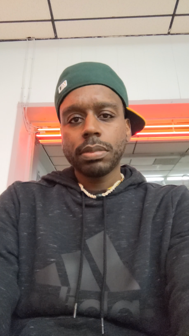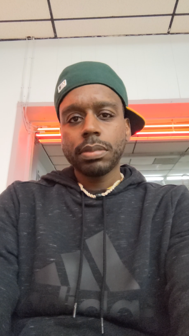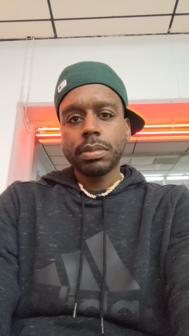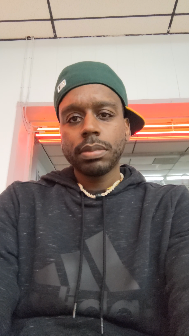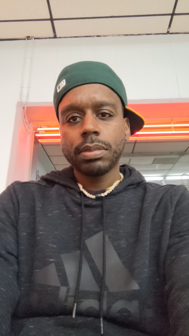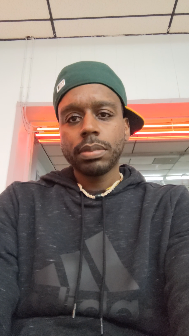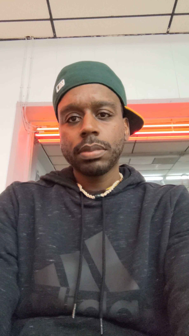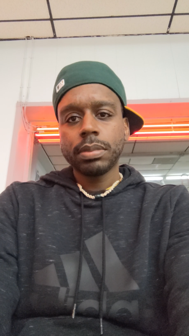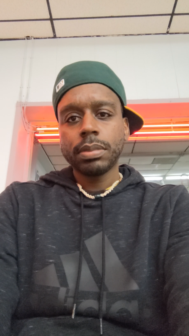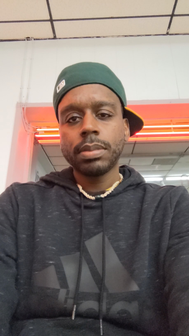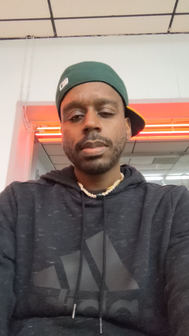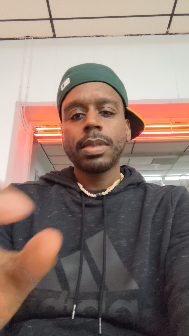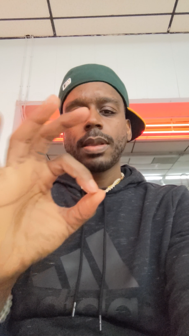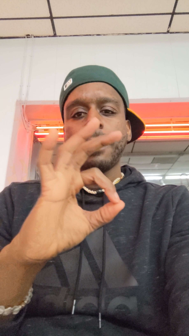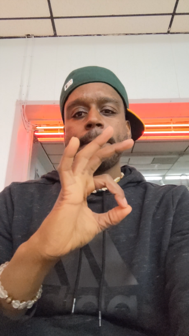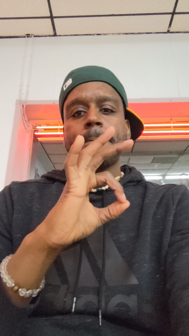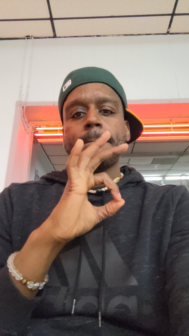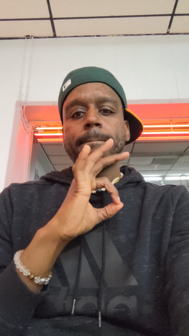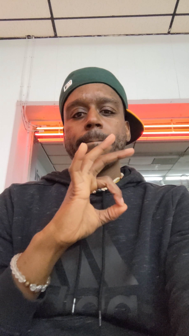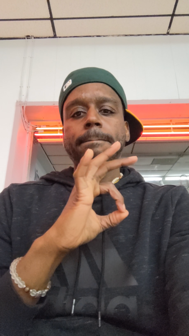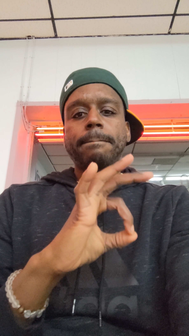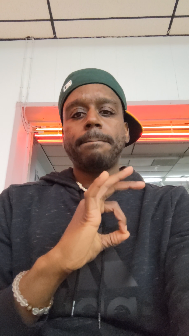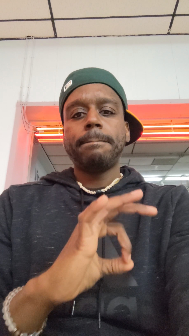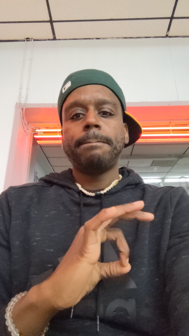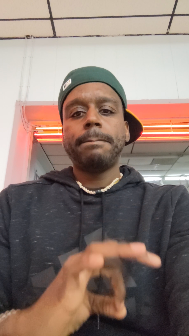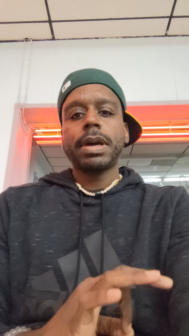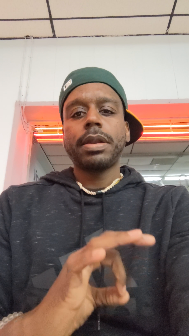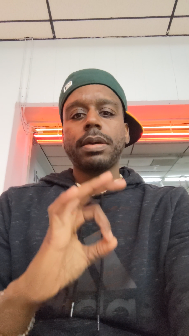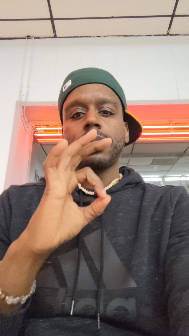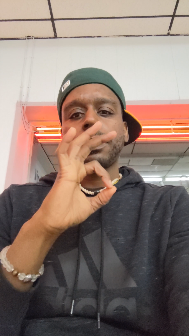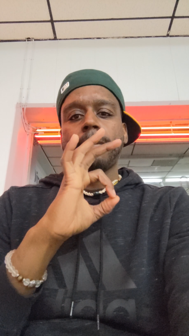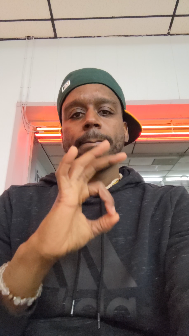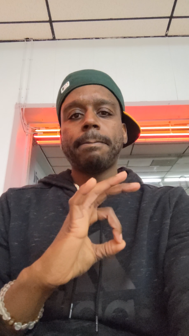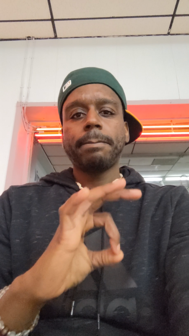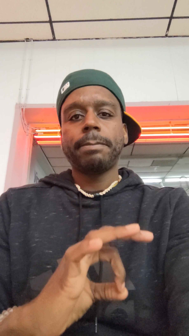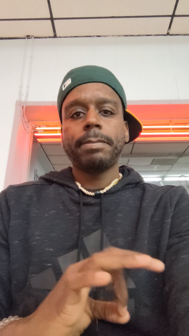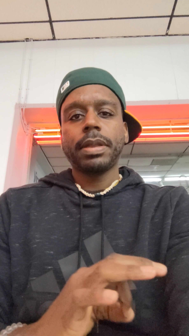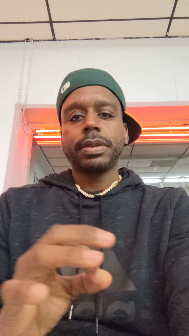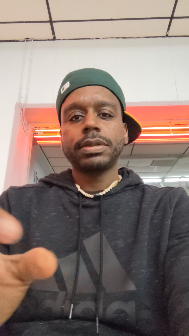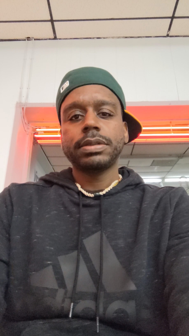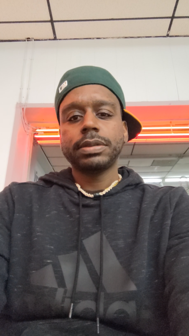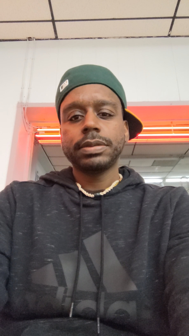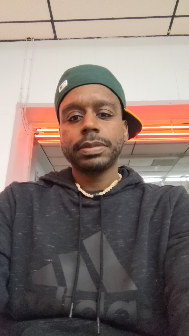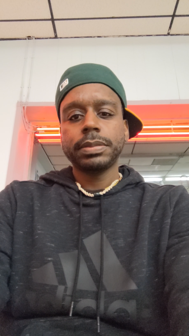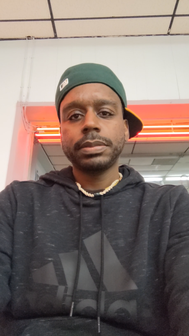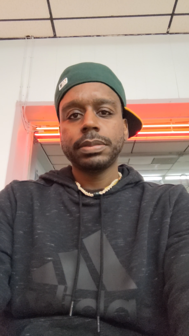button